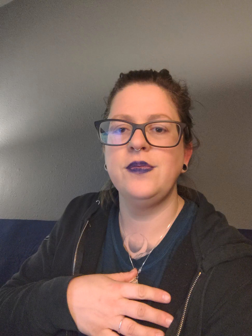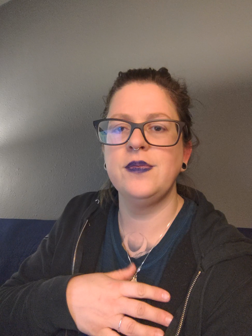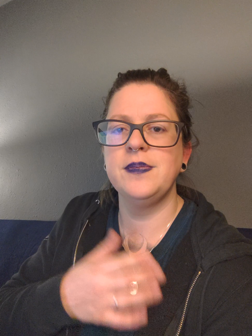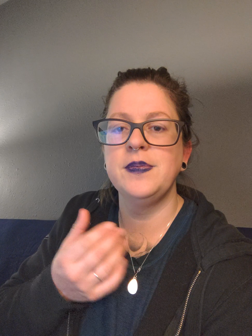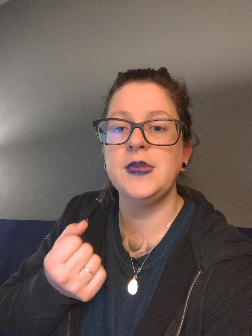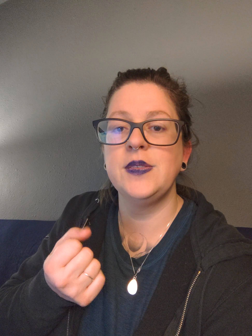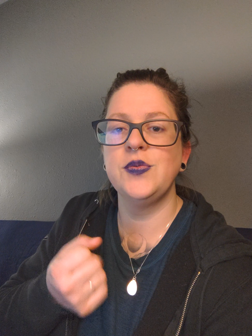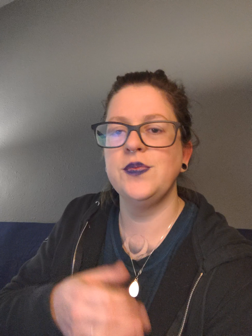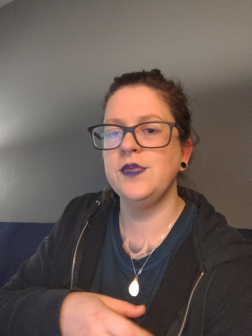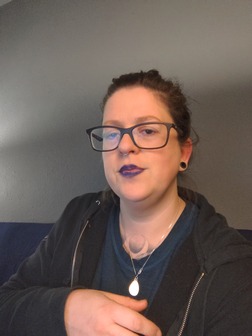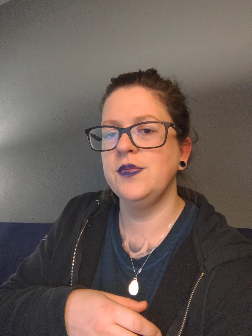milk